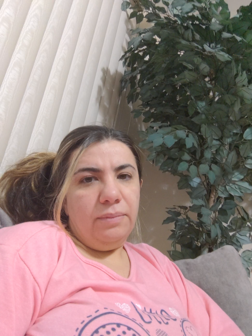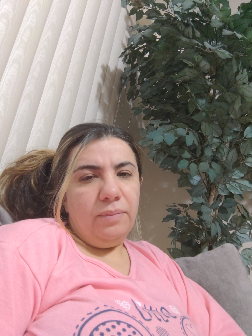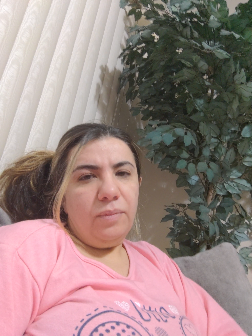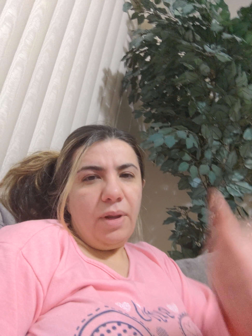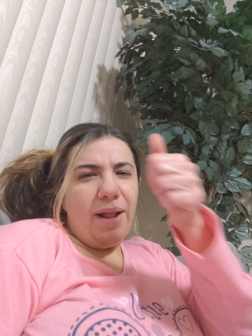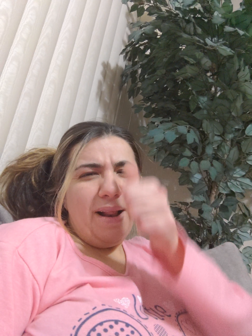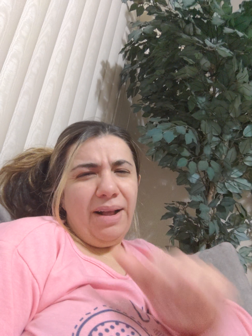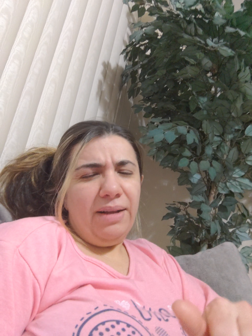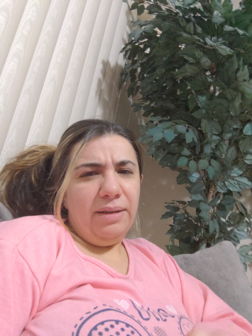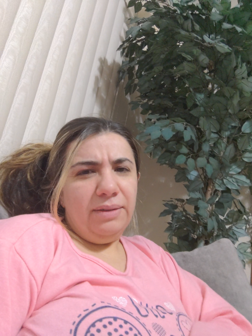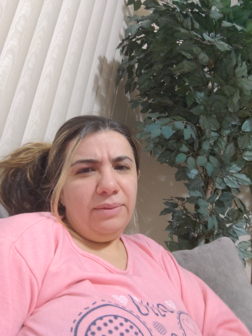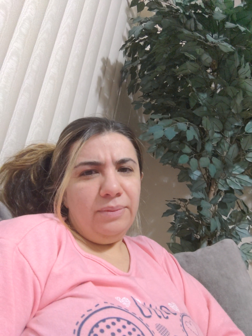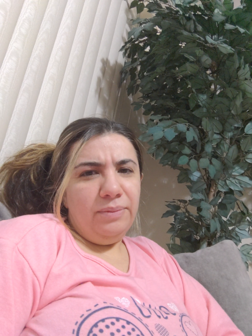beside